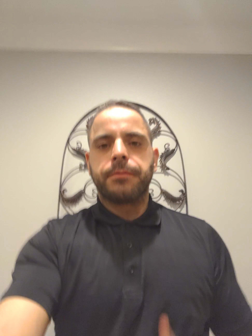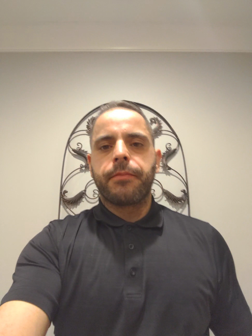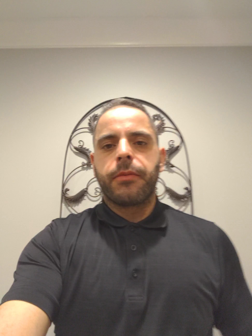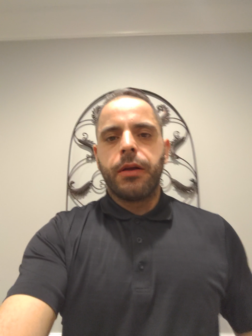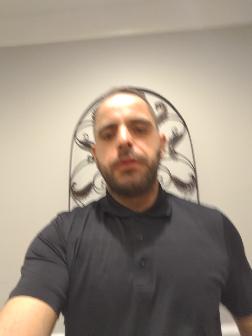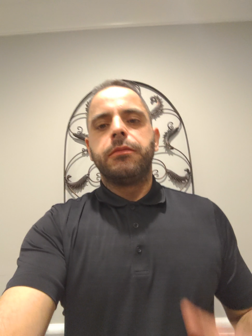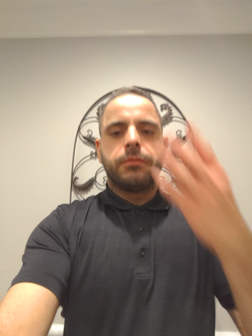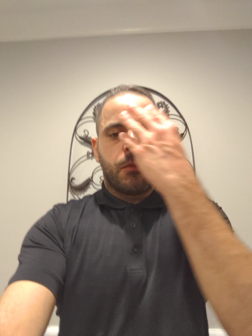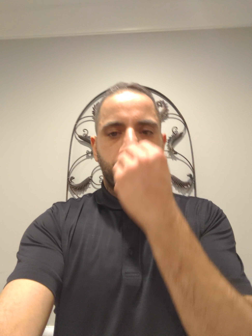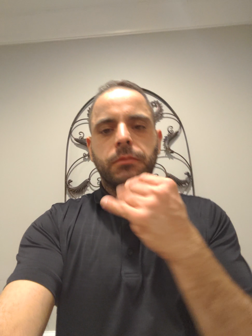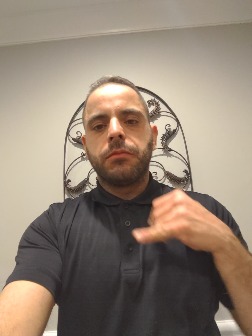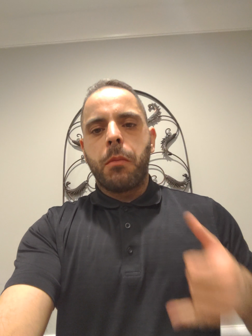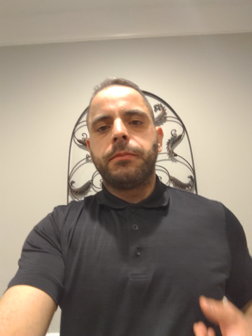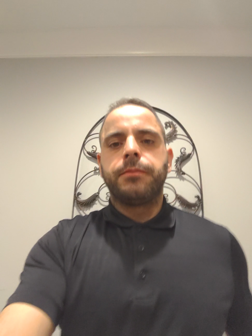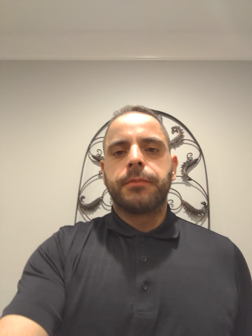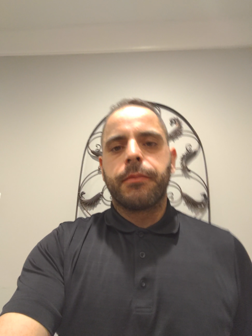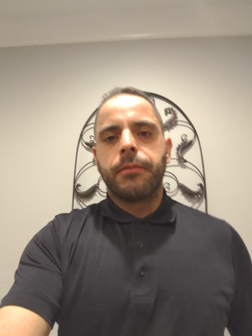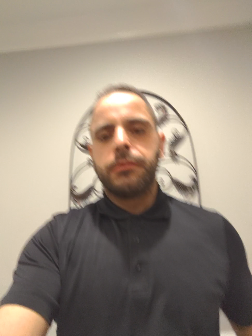pajamas